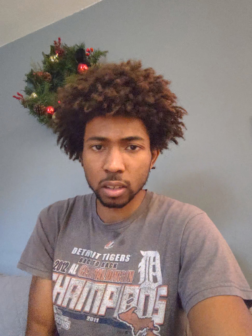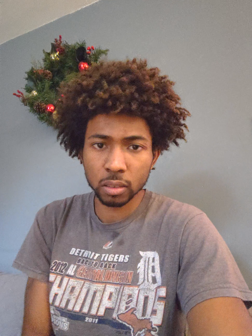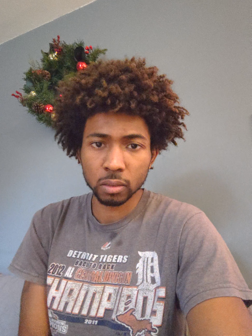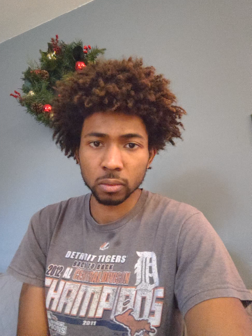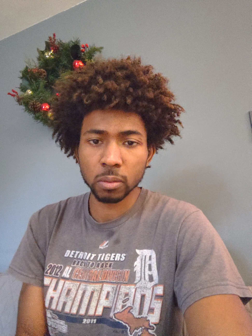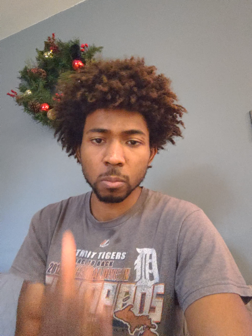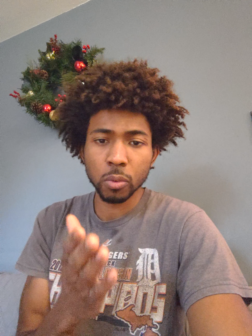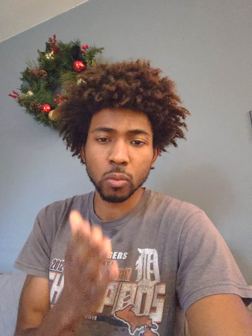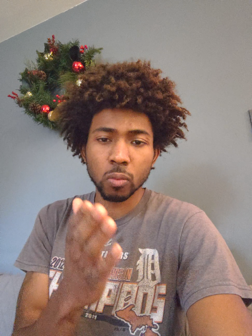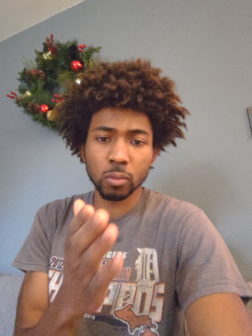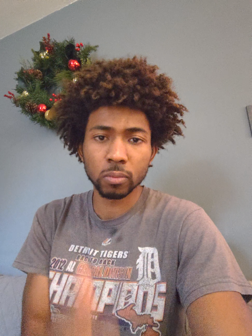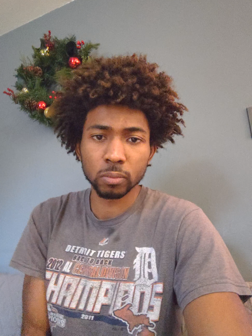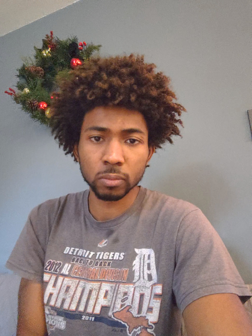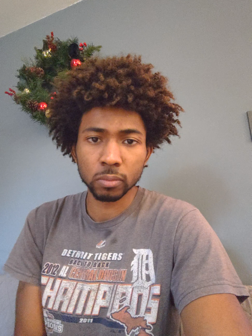boat